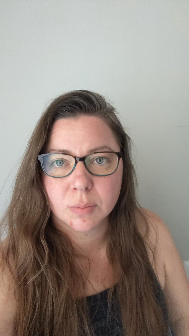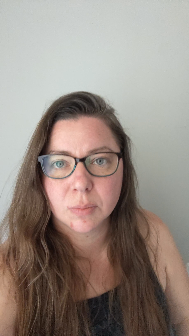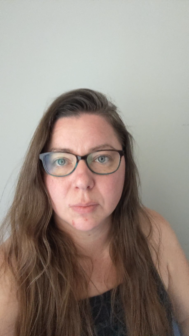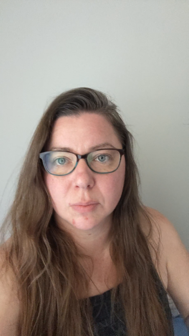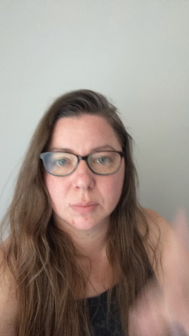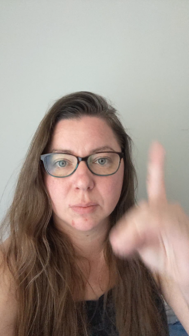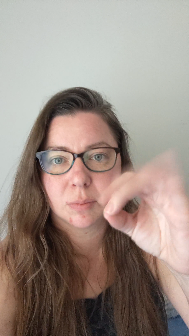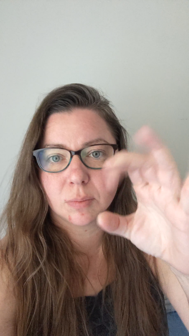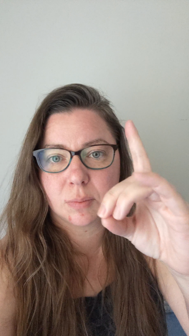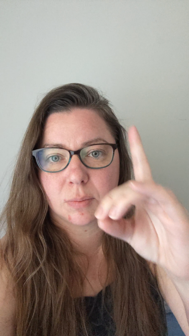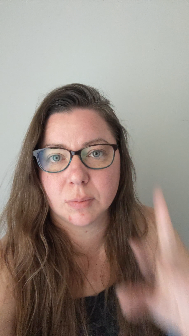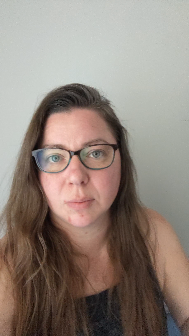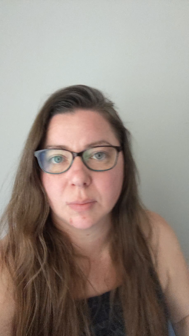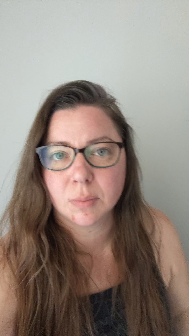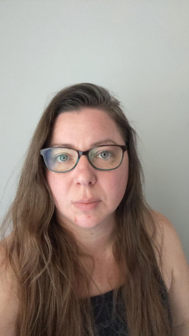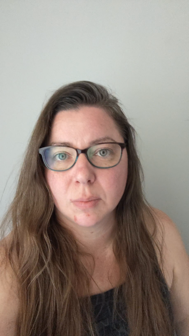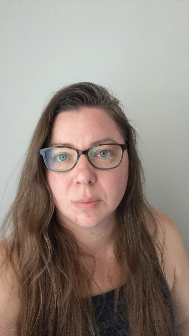did